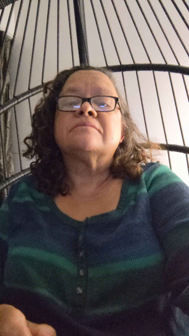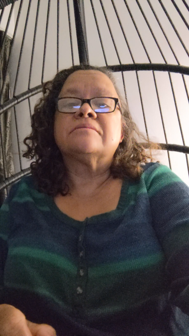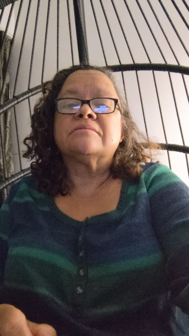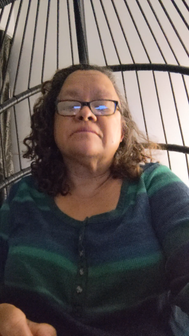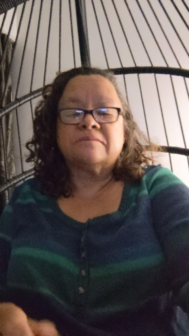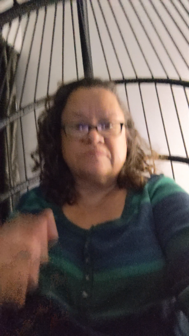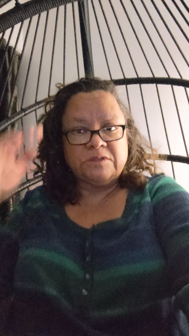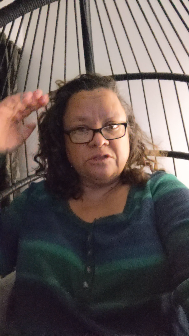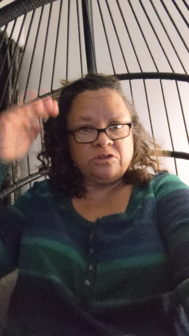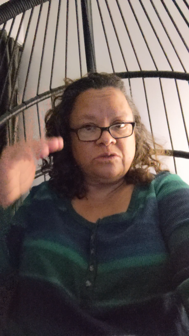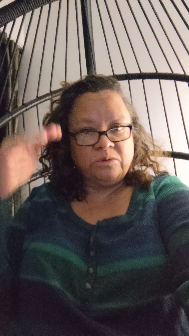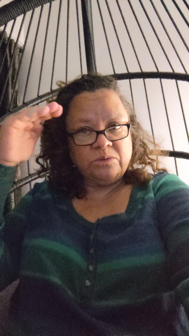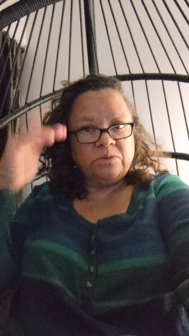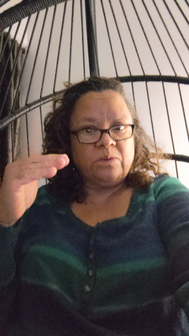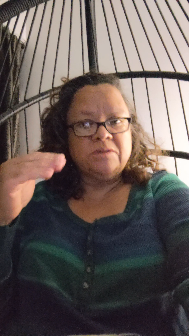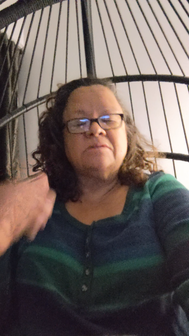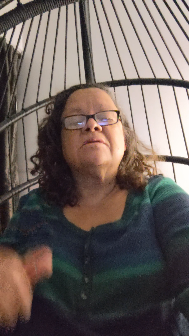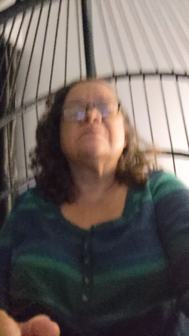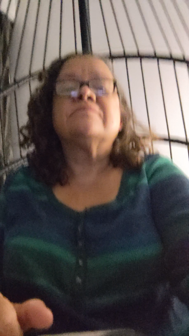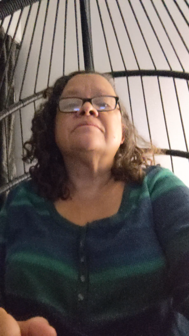short